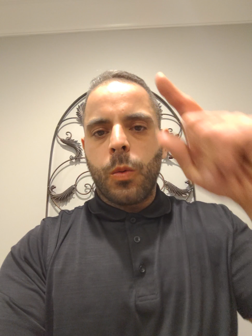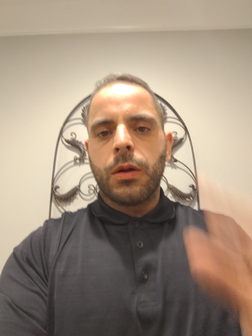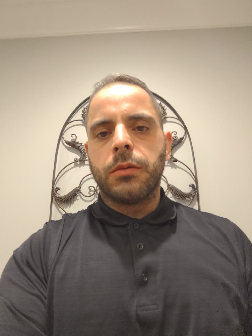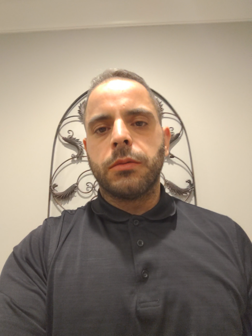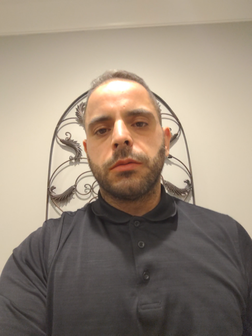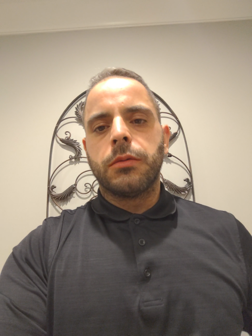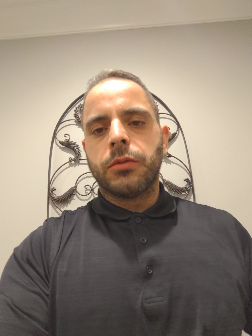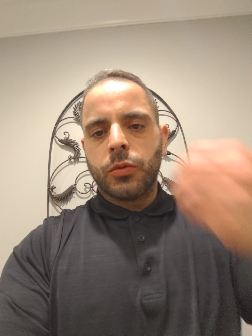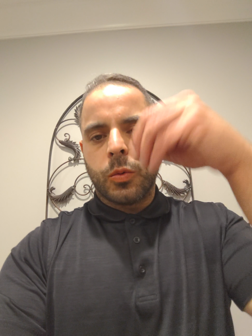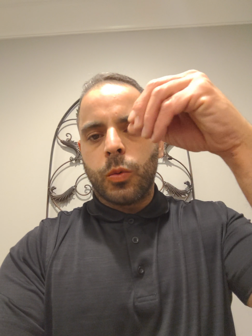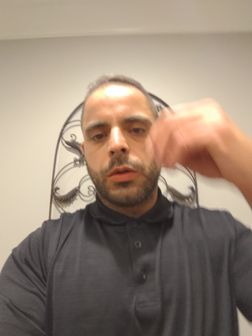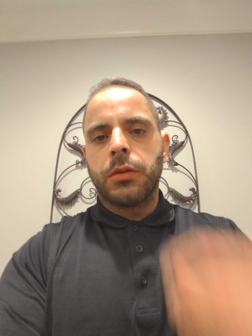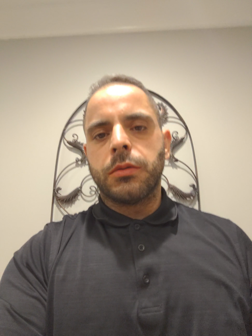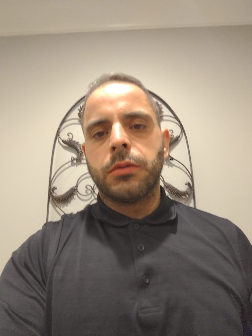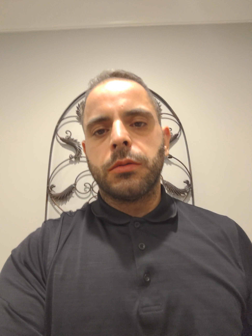store